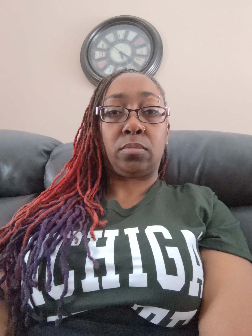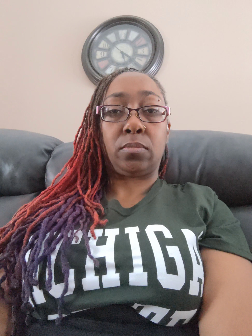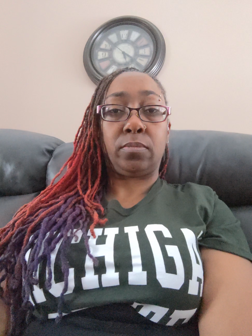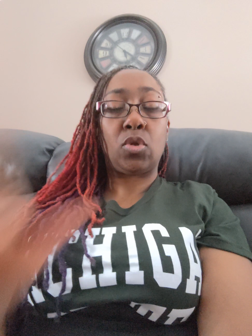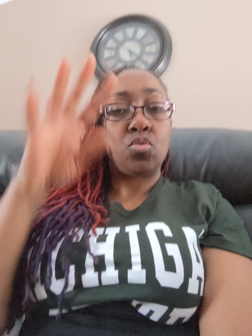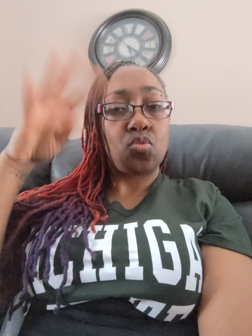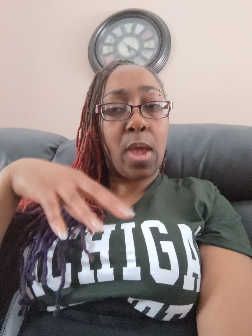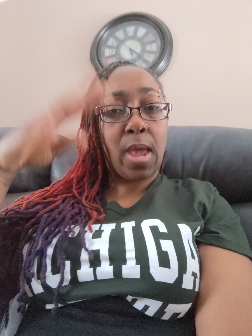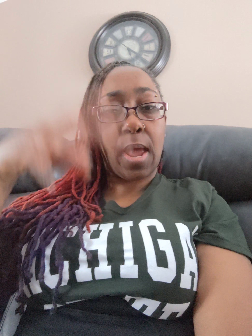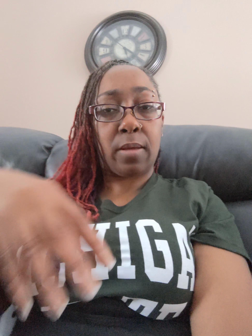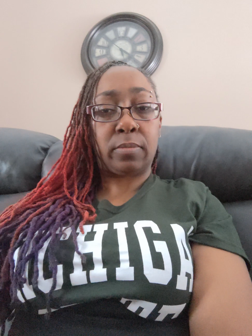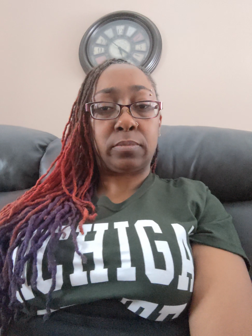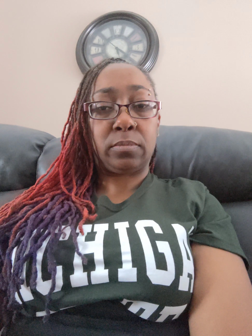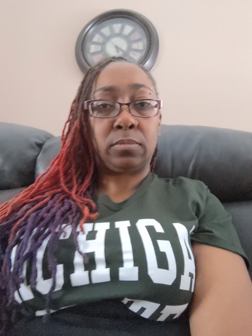rain